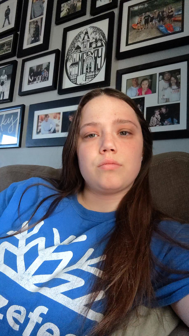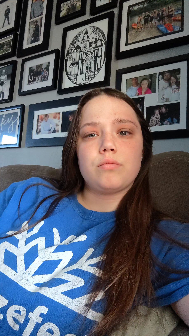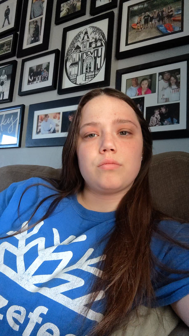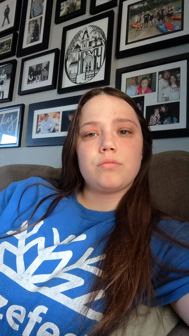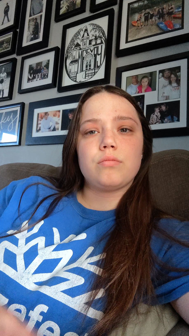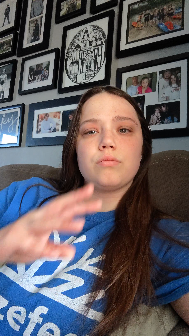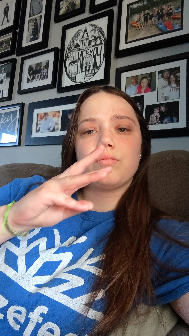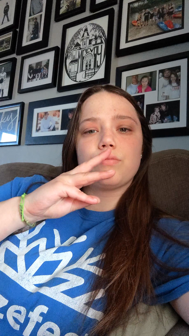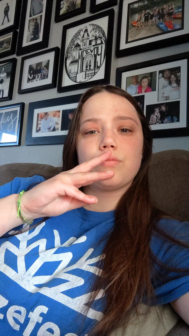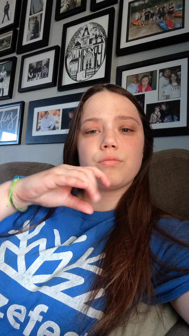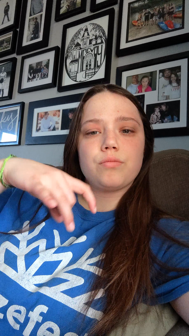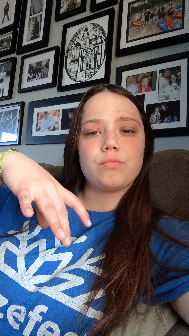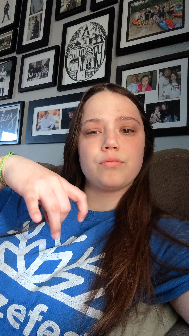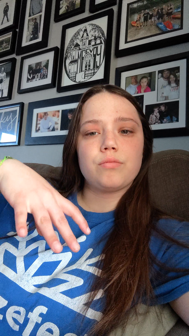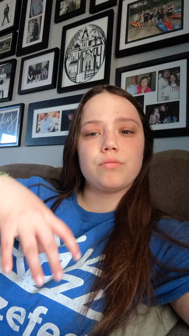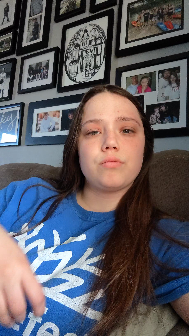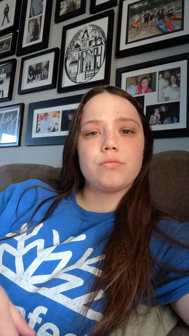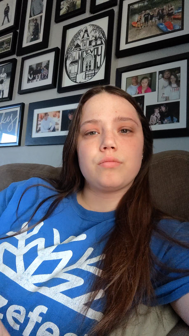melon